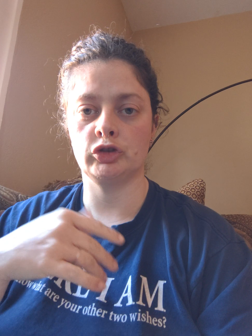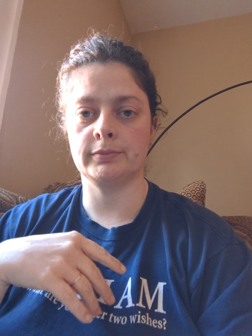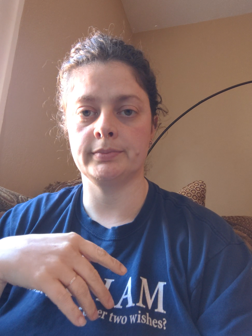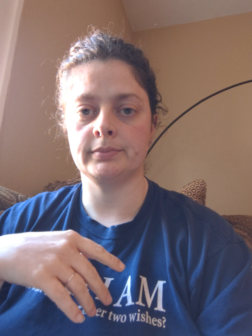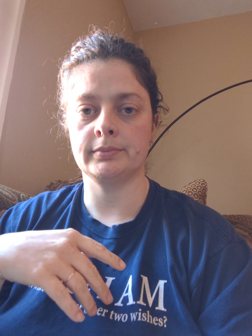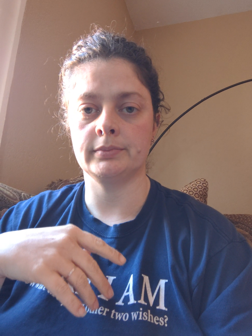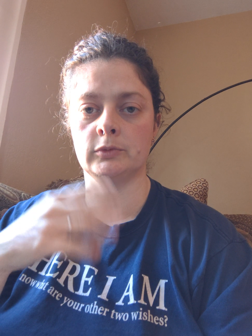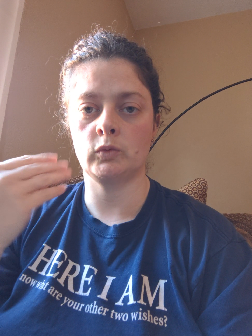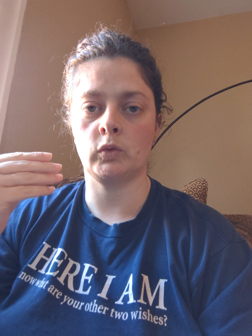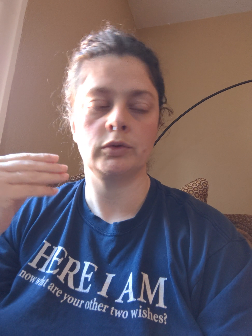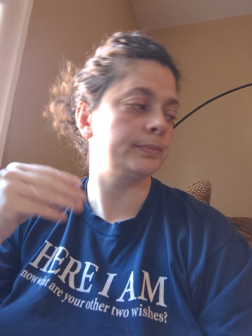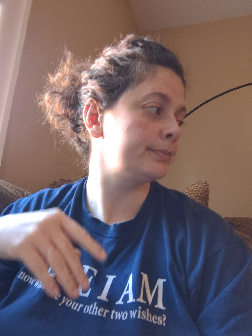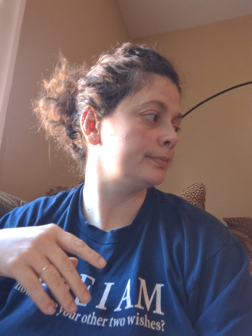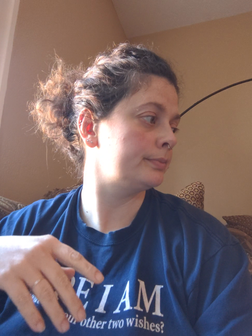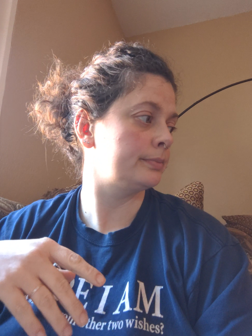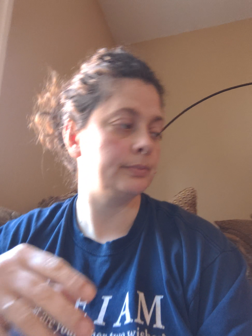store